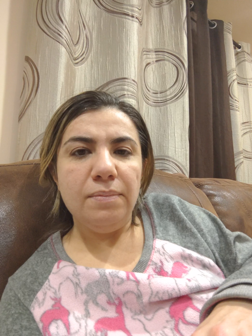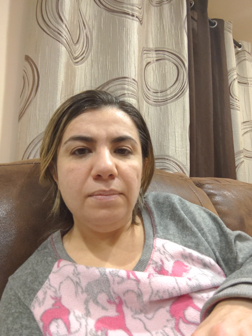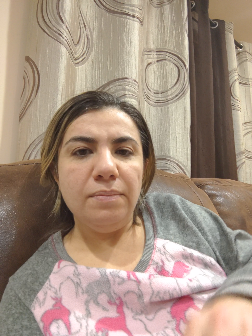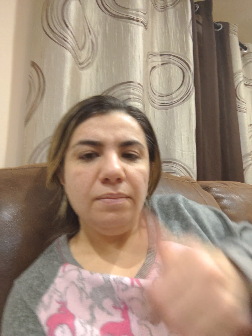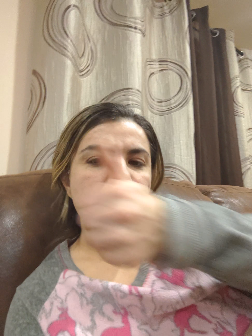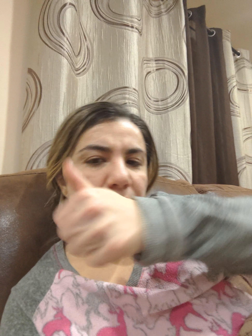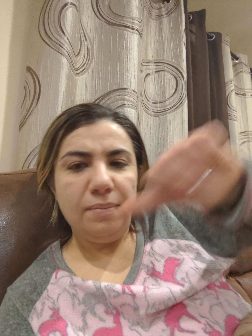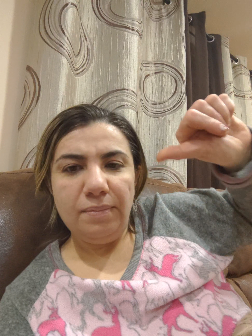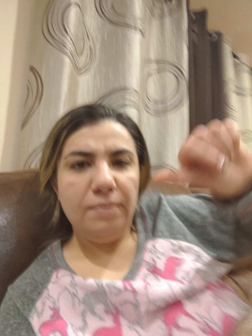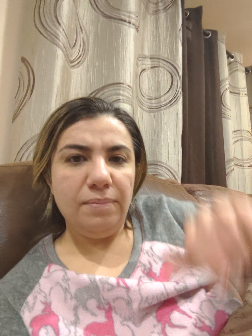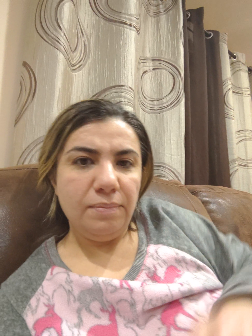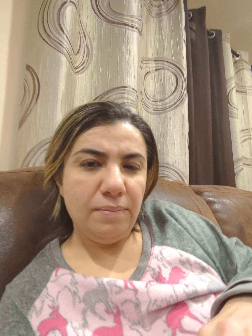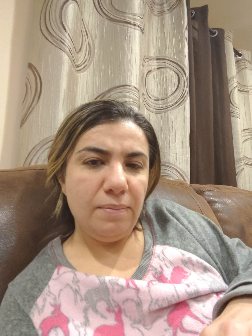any